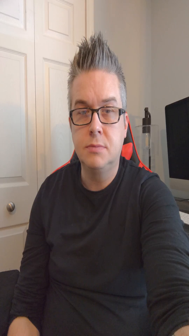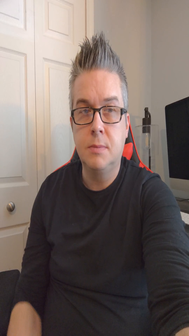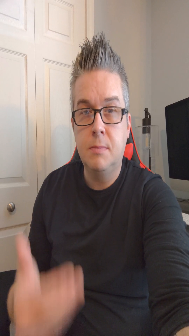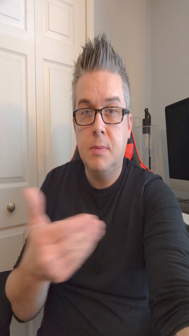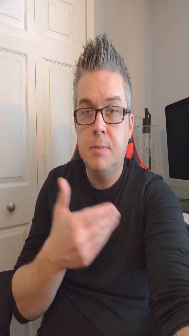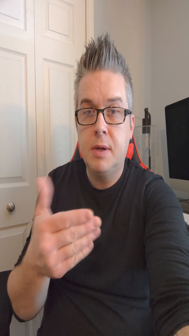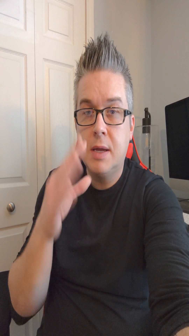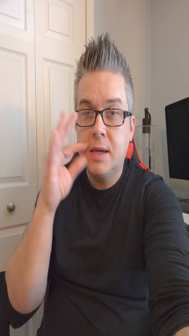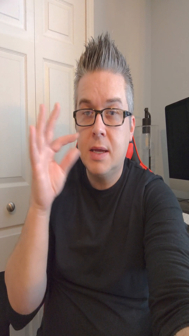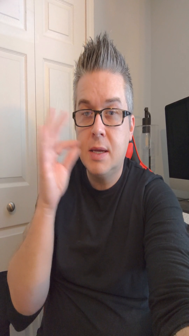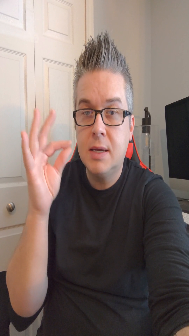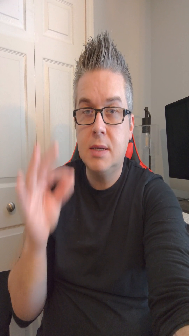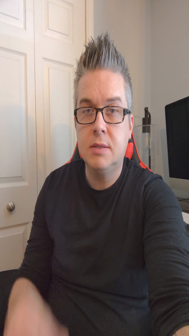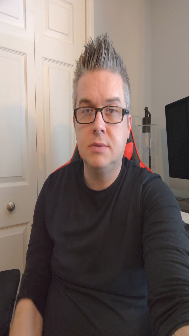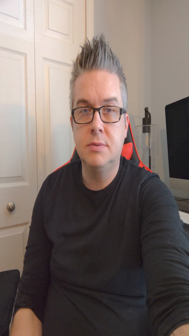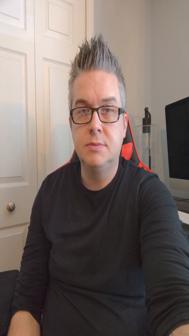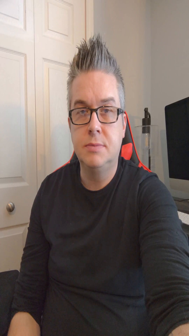kitty